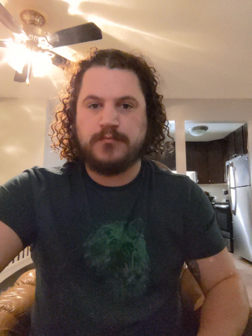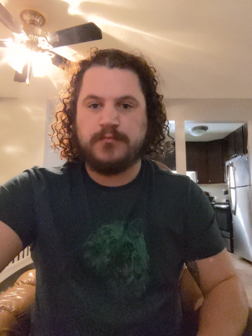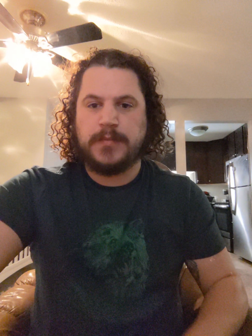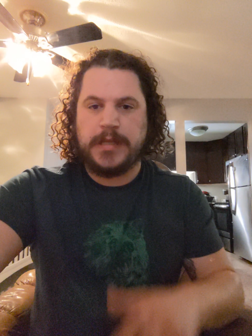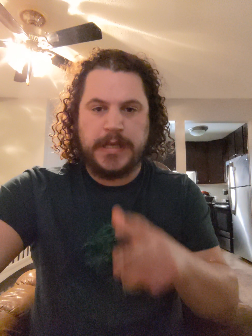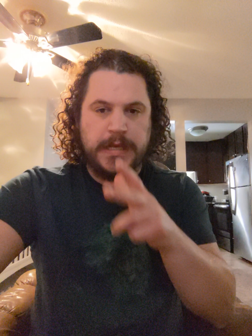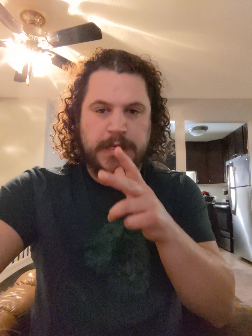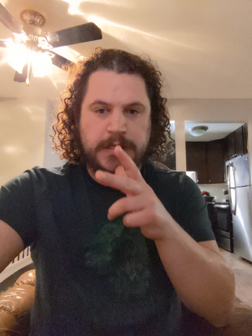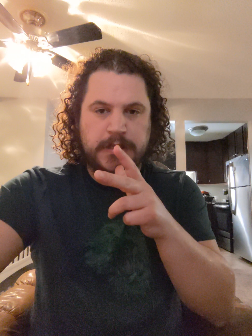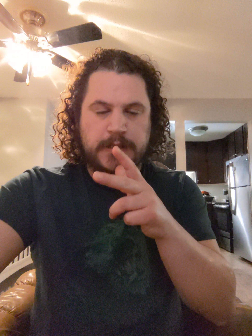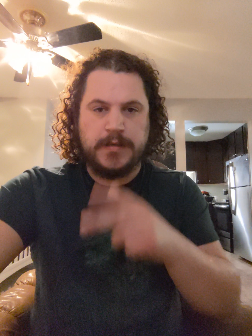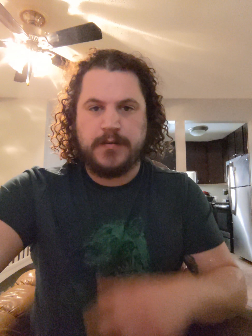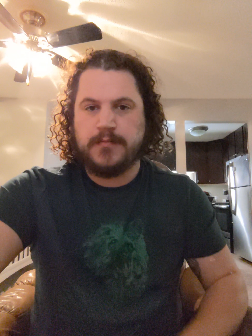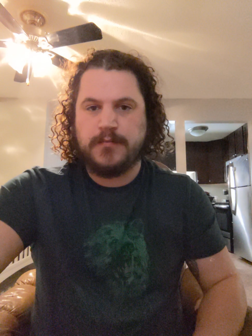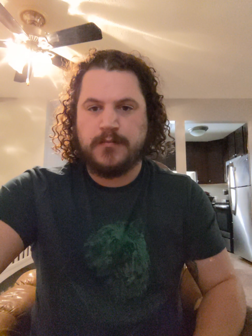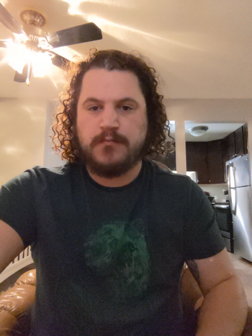hen